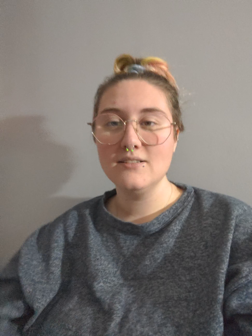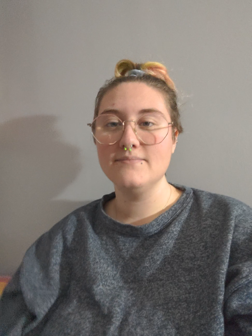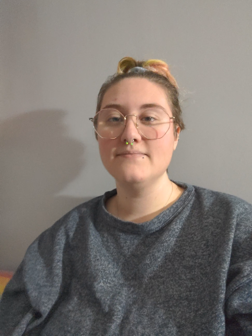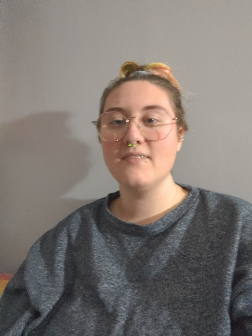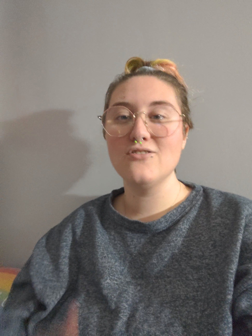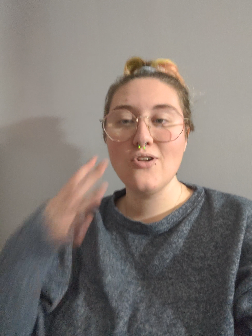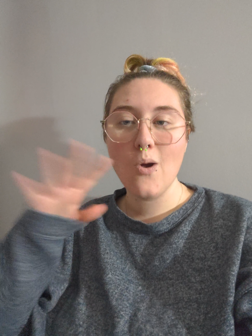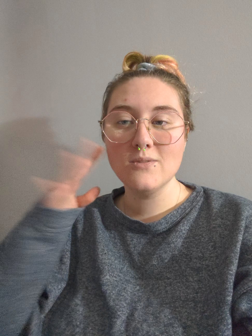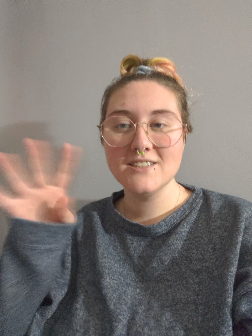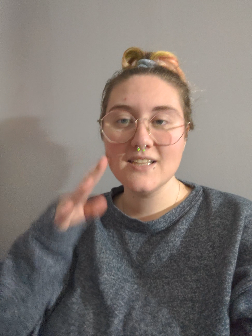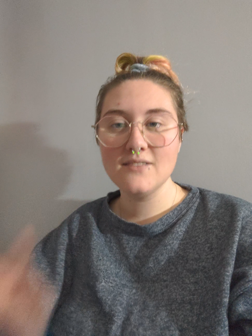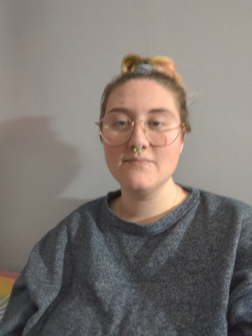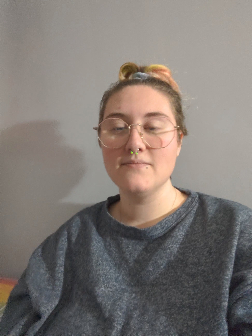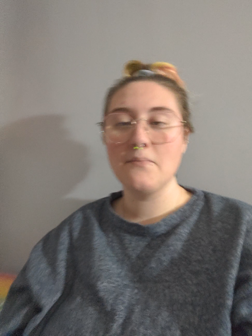noisy